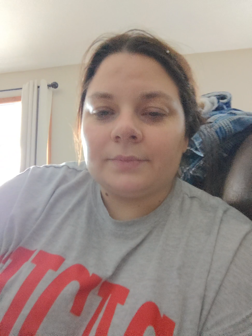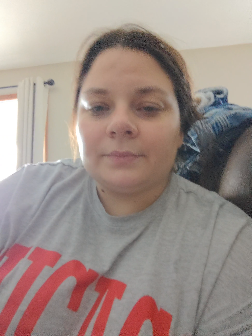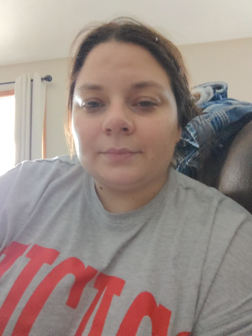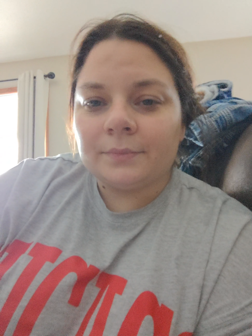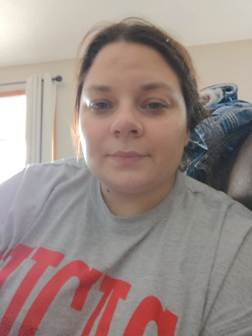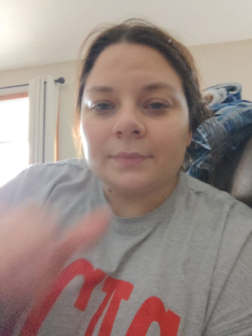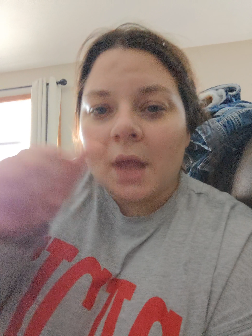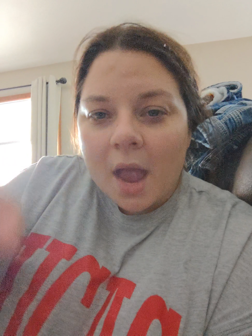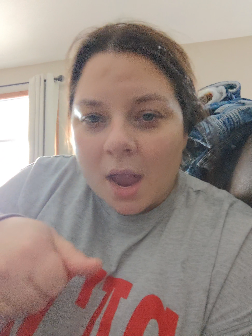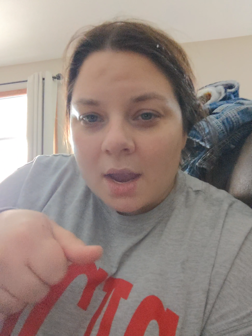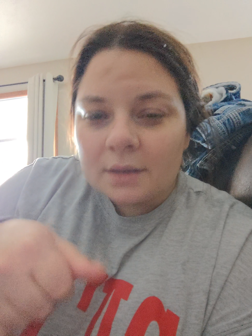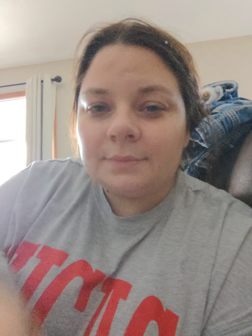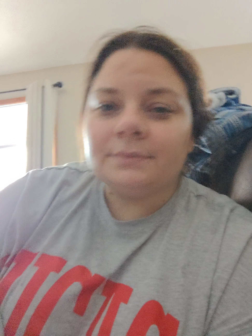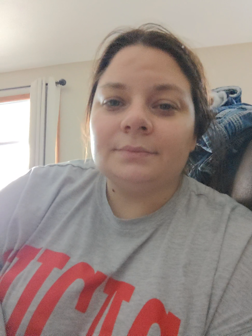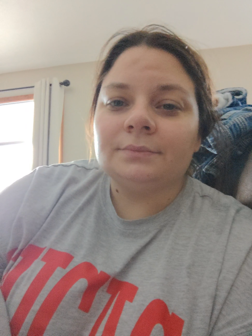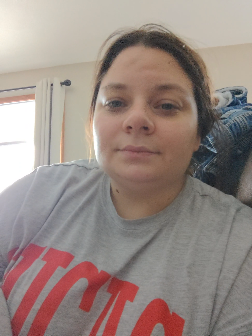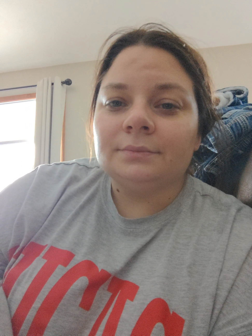hide